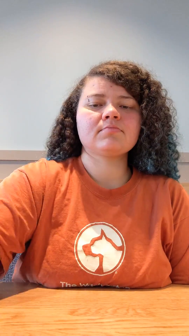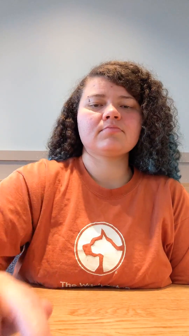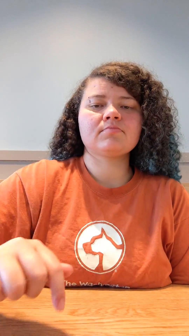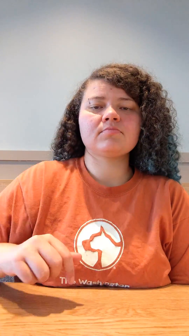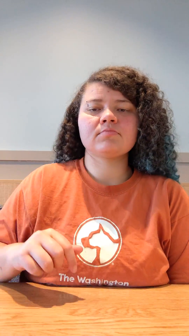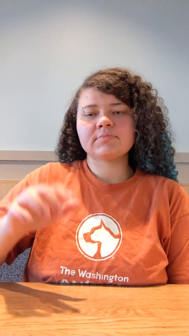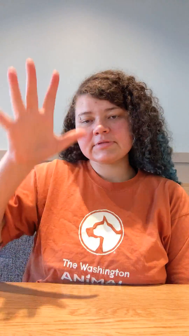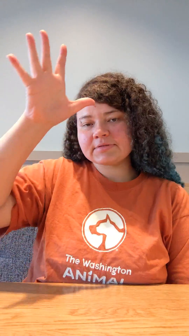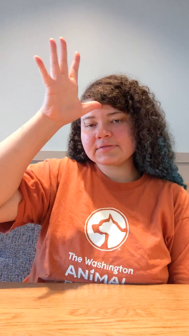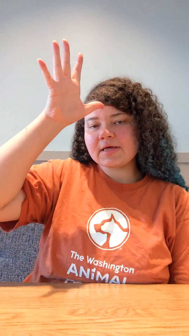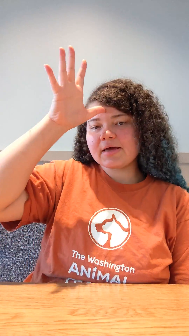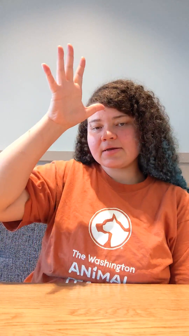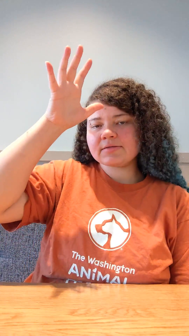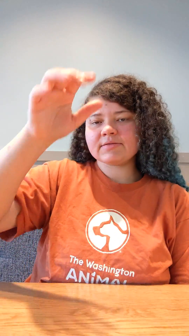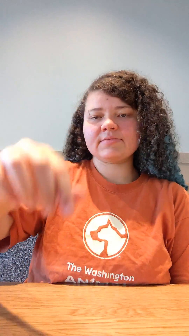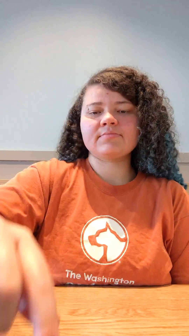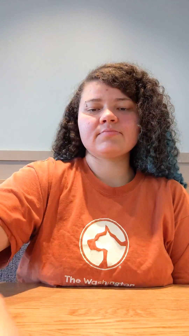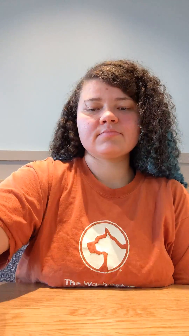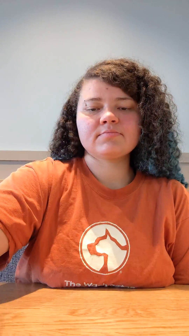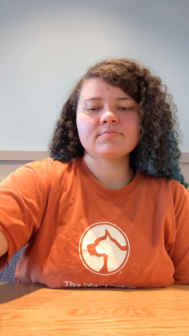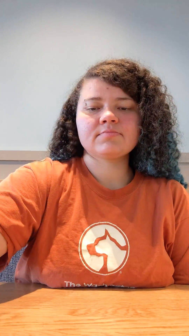daddy